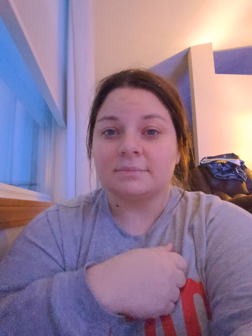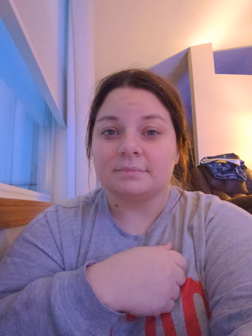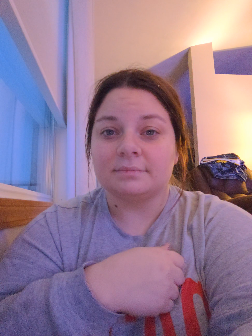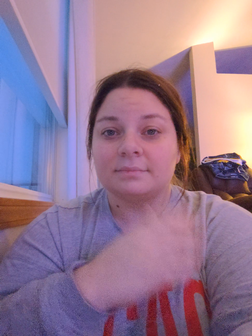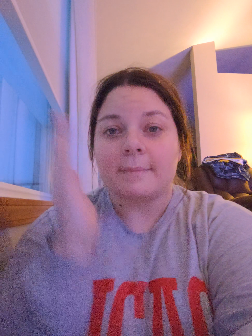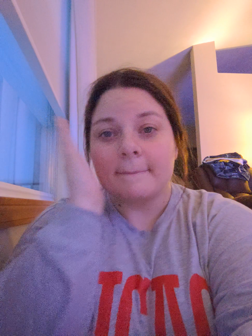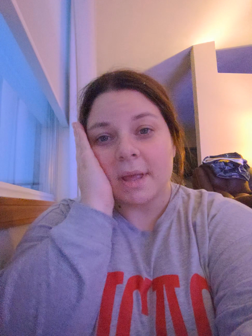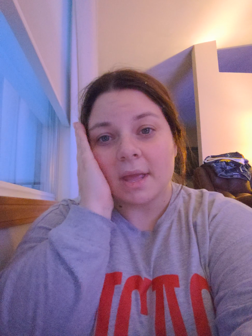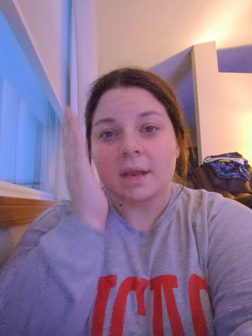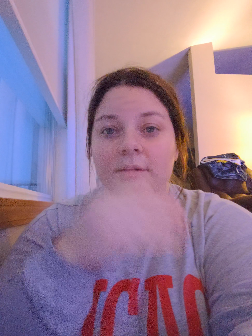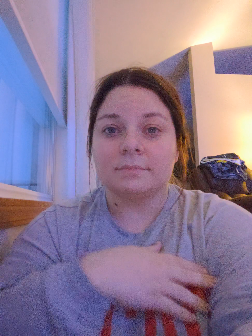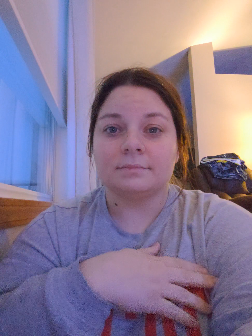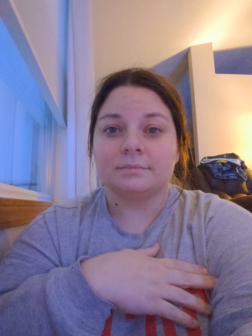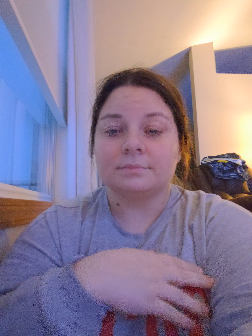bed